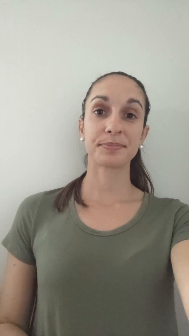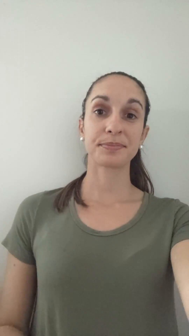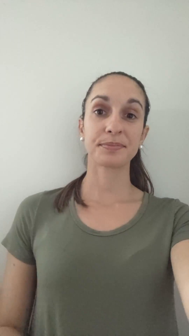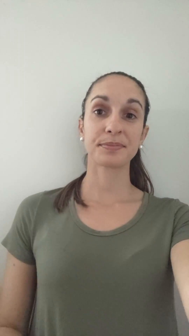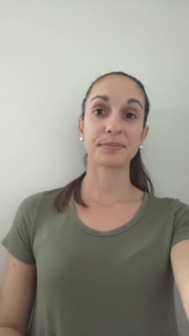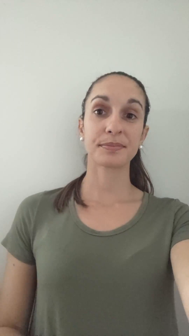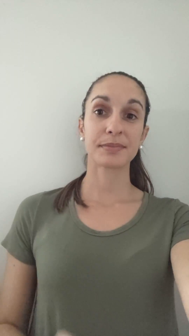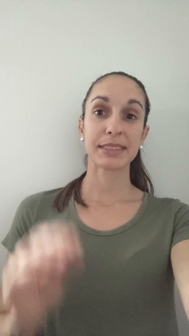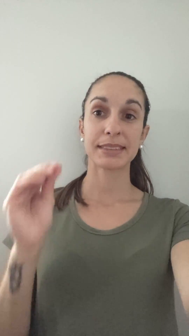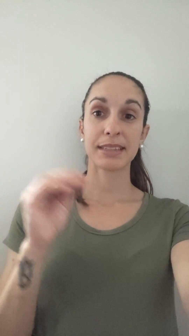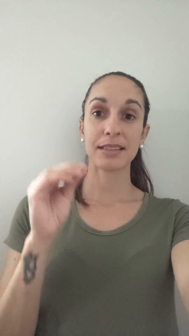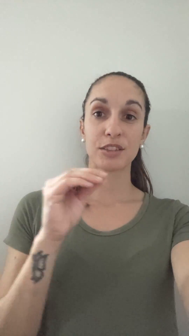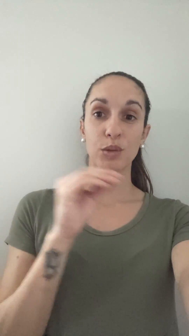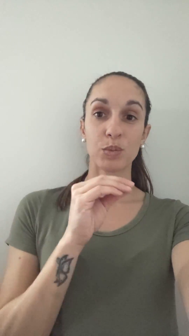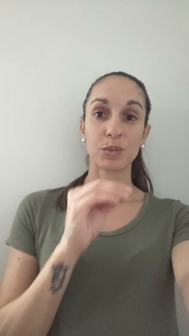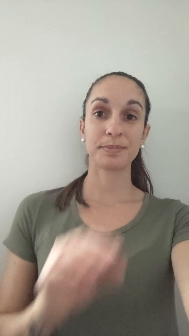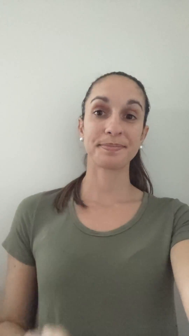dinosaur